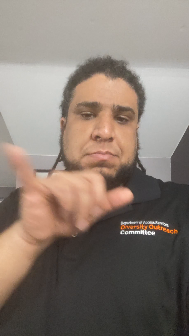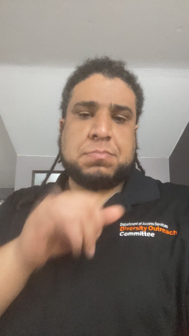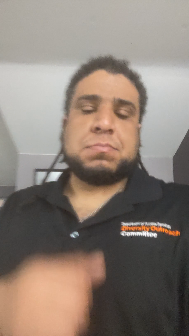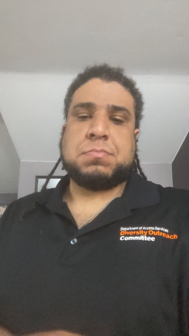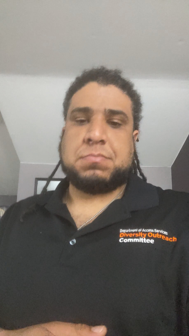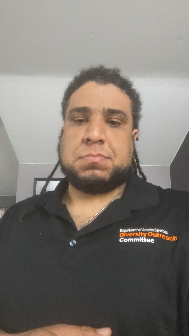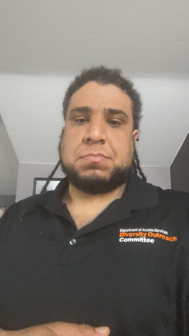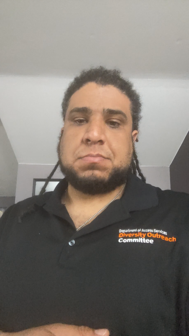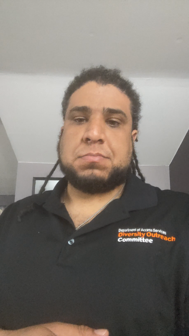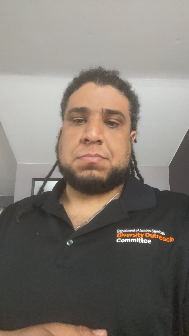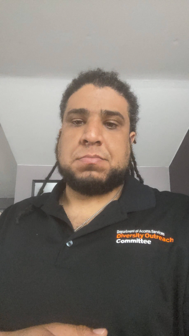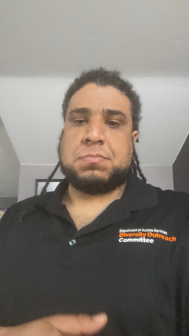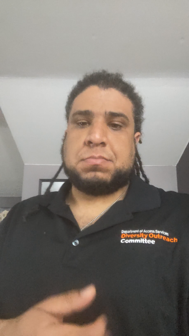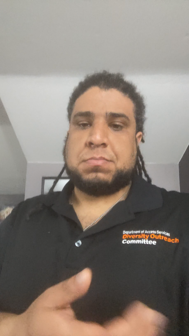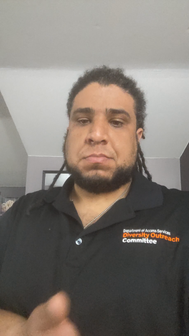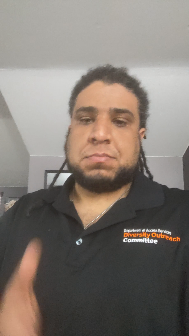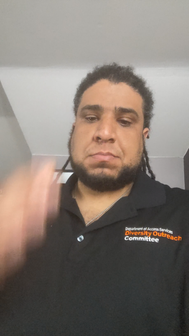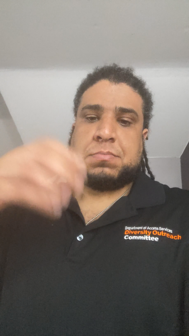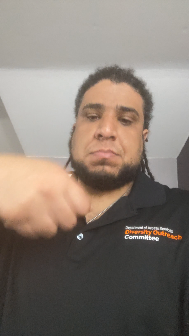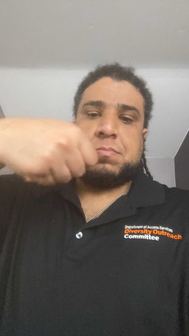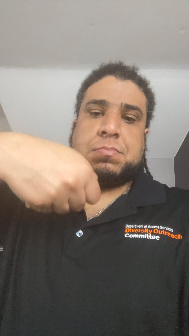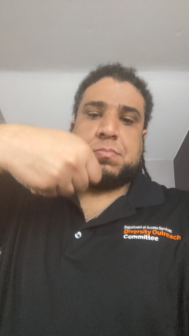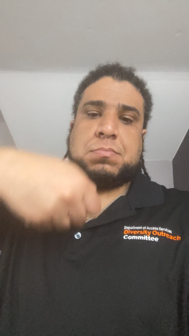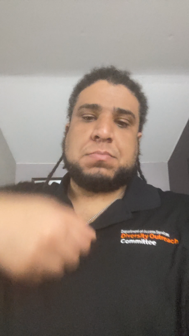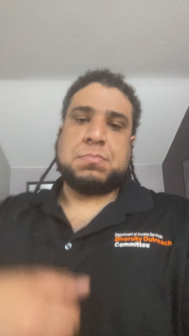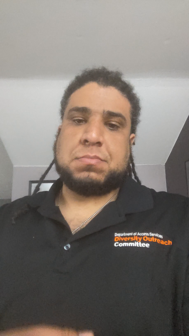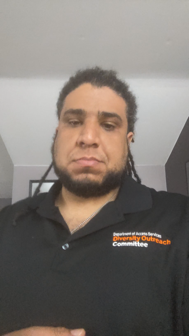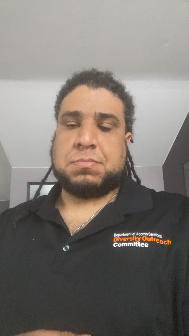basket